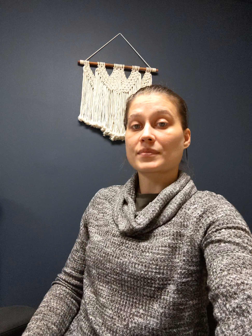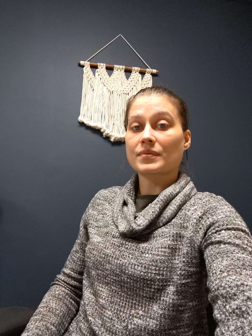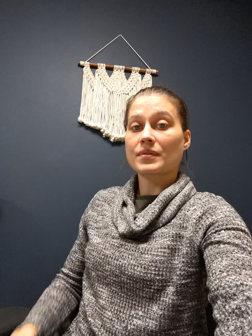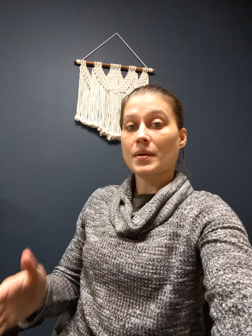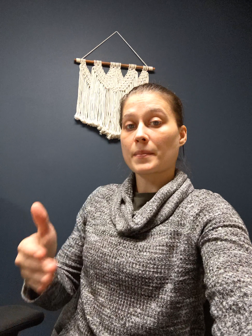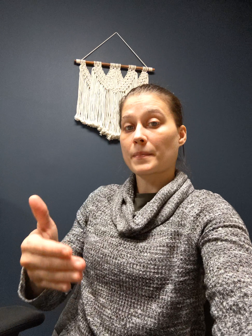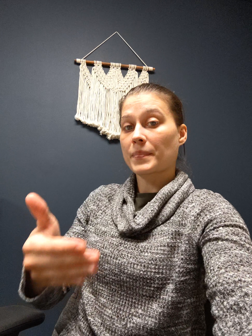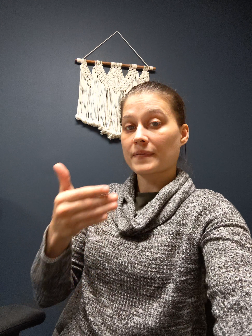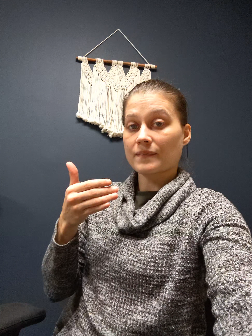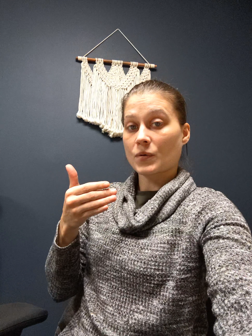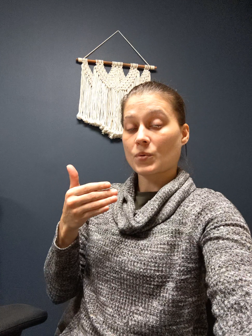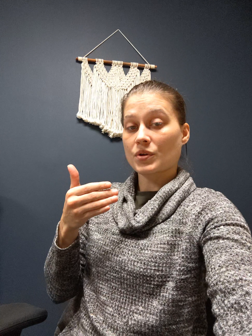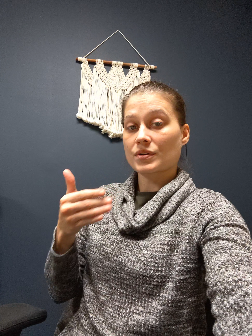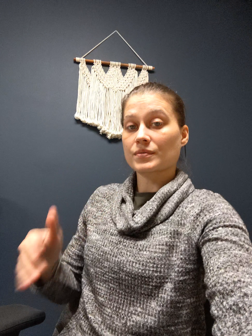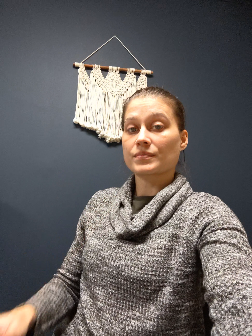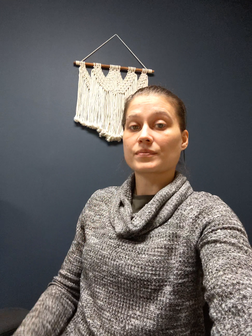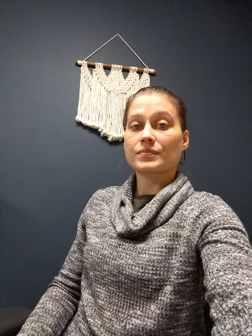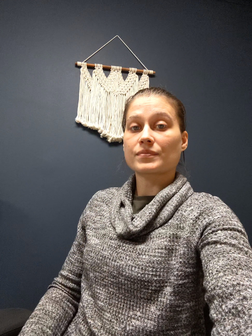before